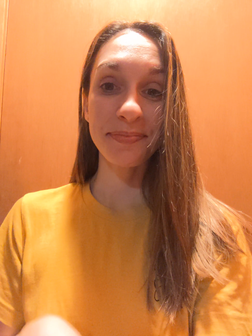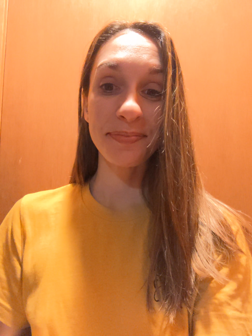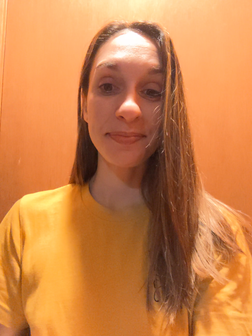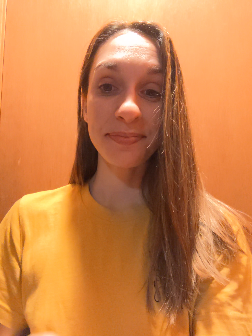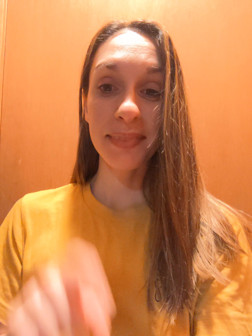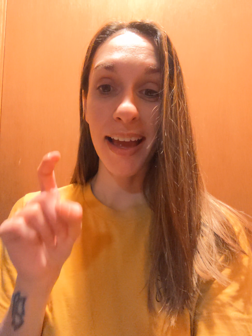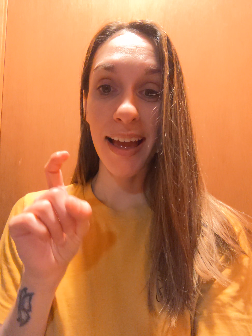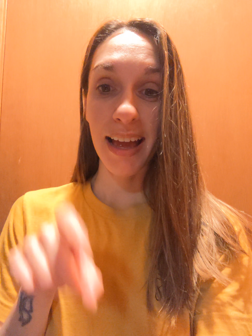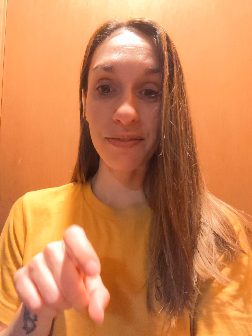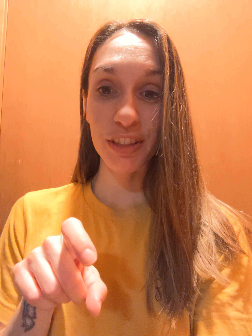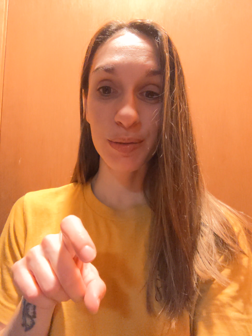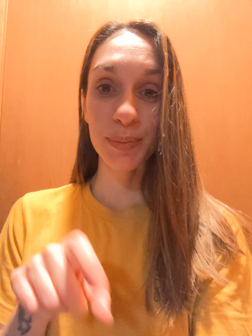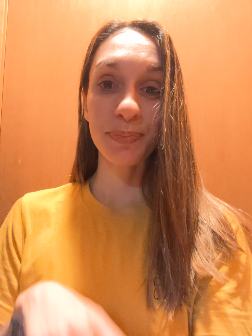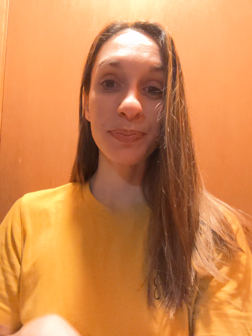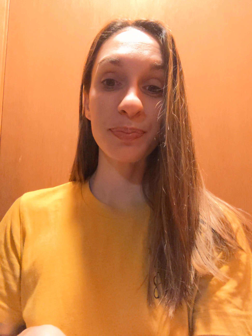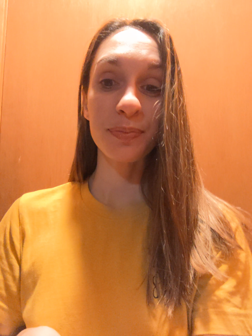have to